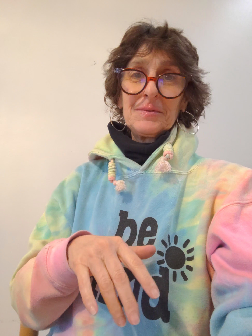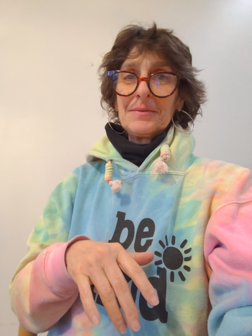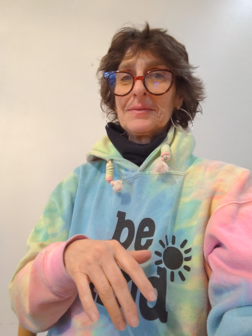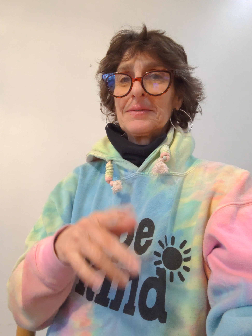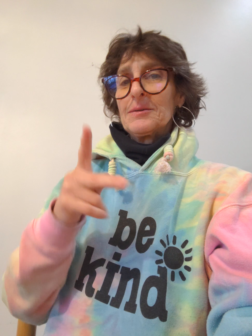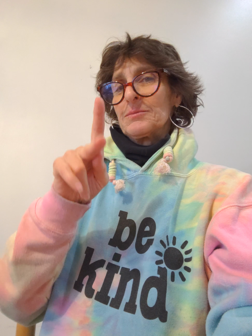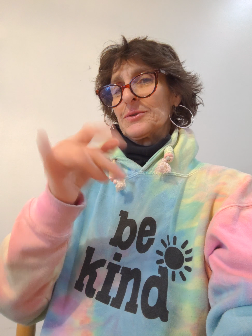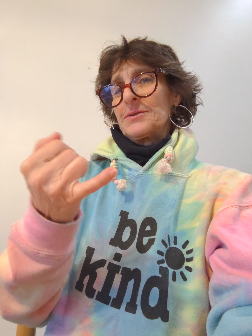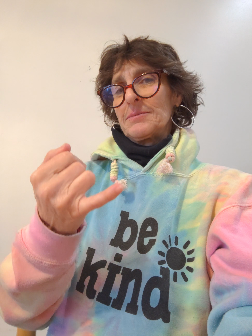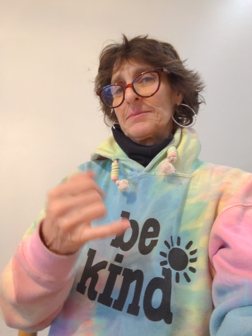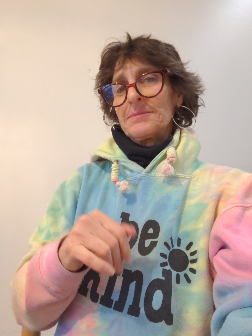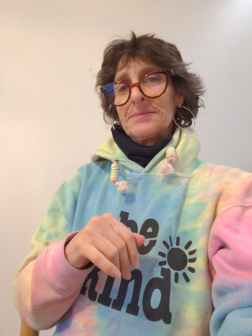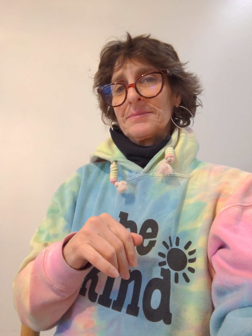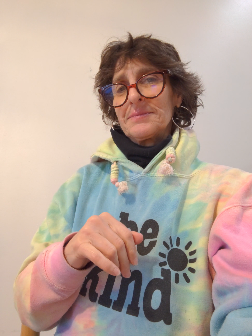pajamas